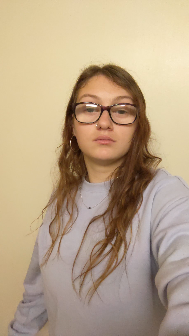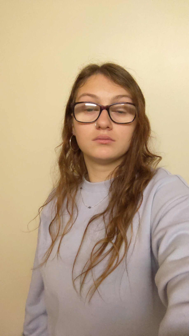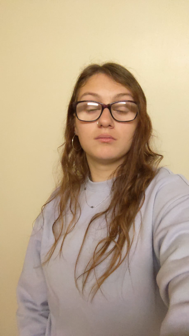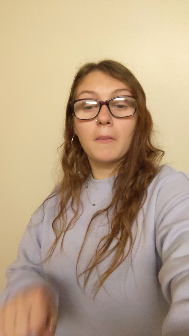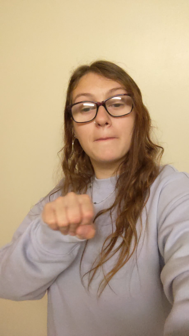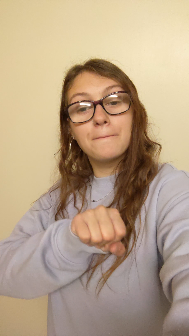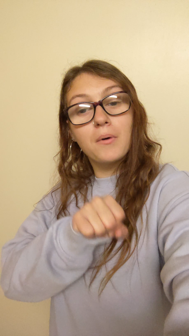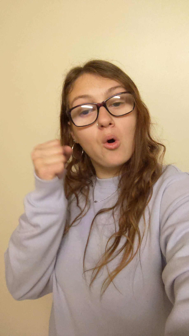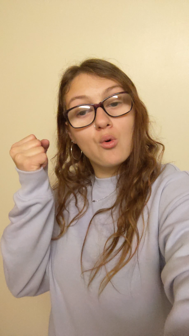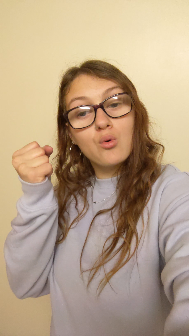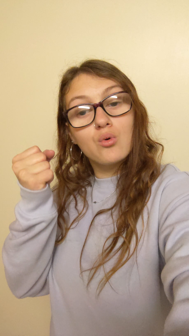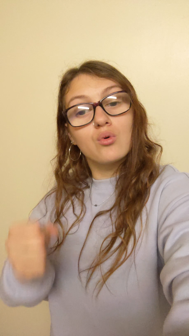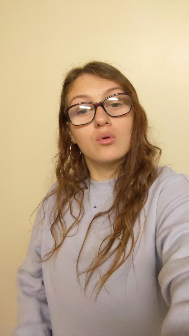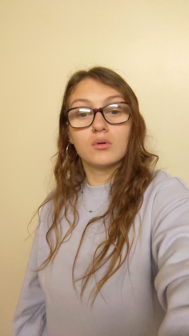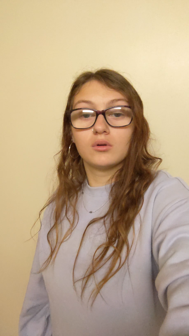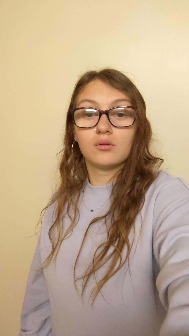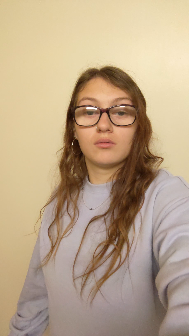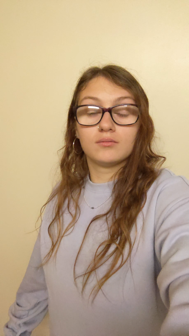broken